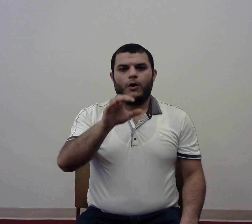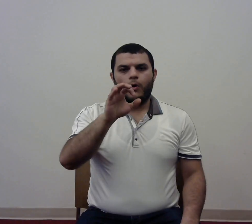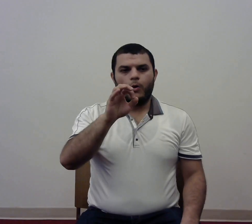O